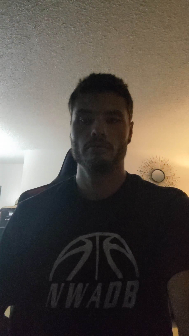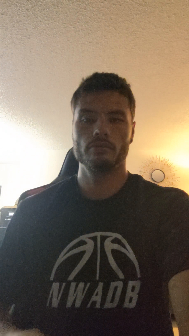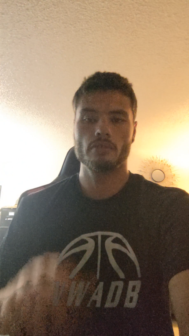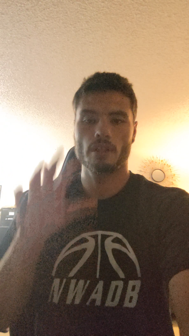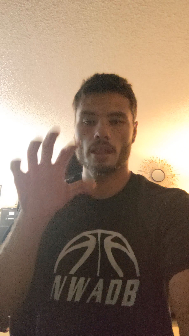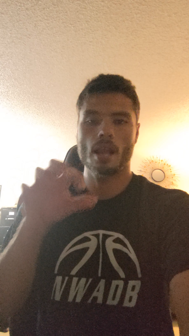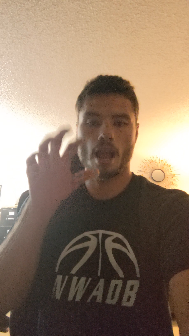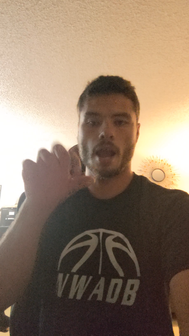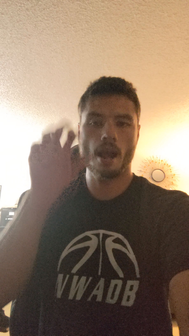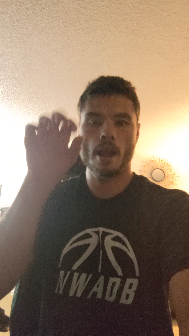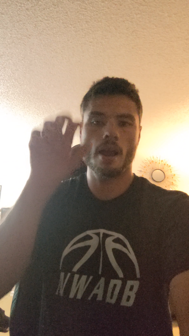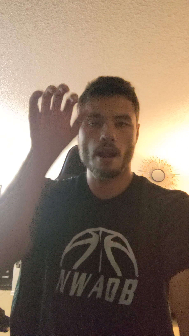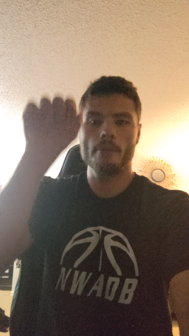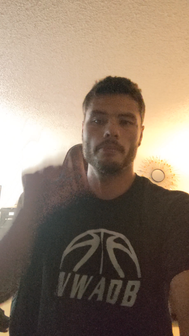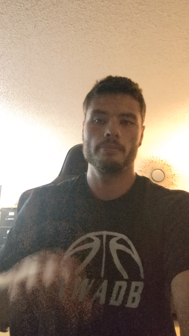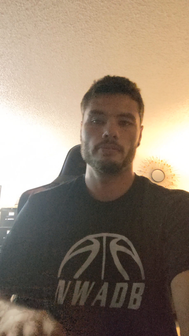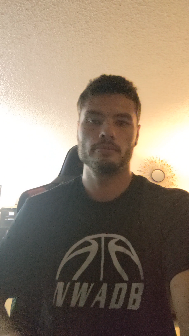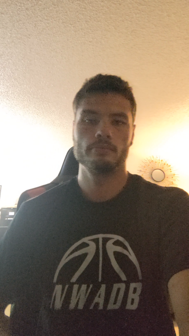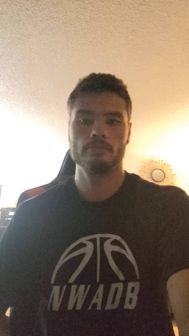climb